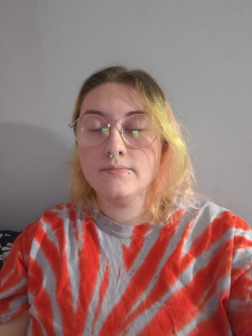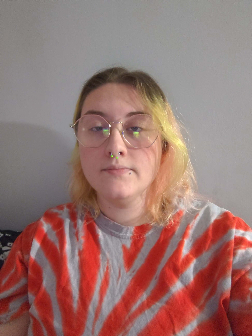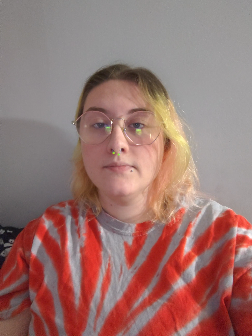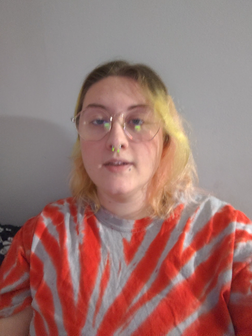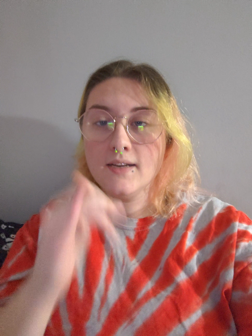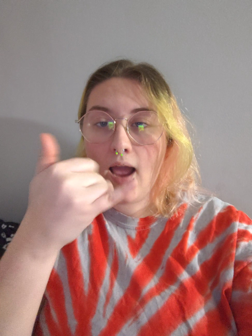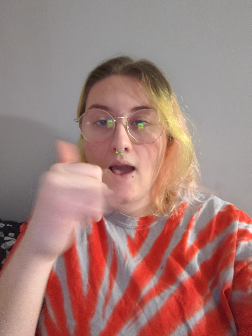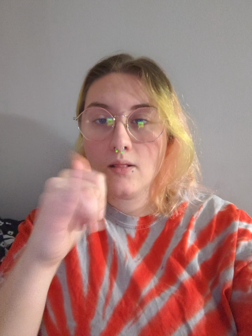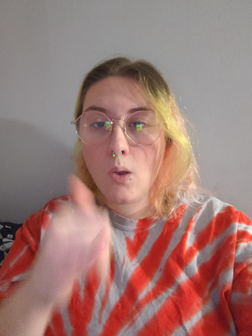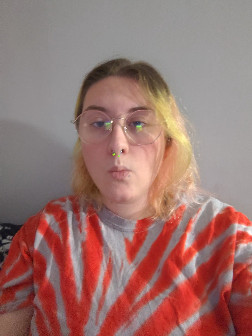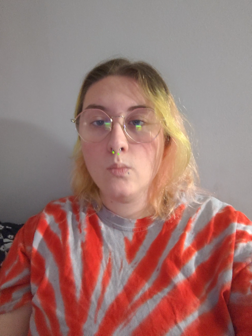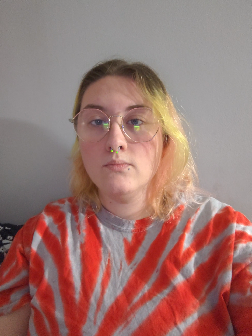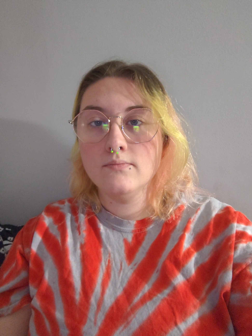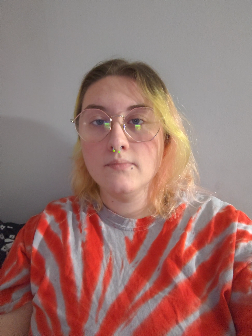yellow